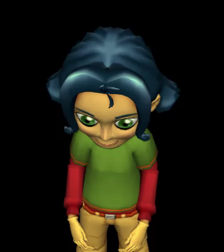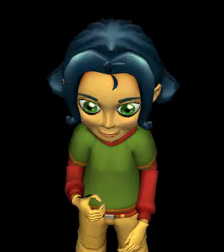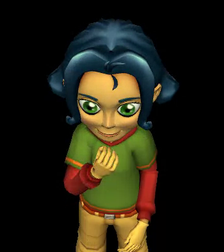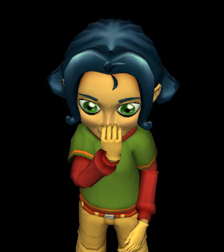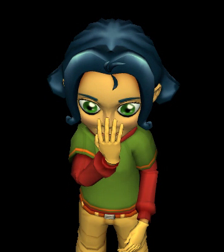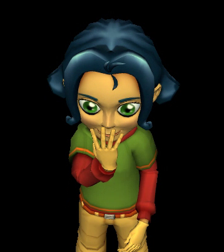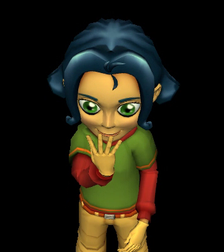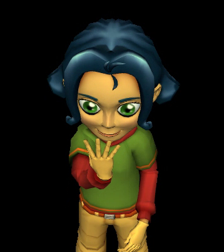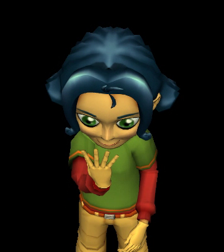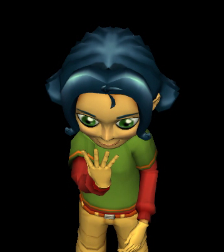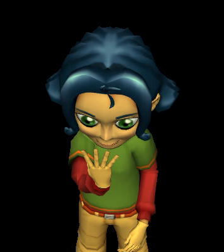أزهار